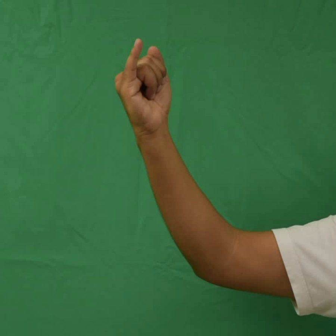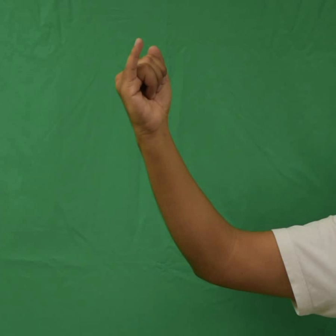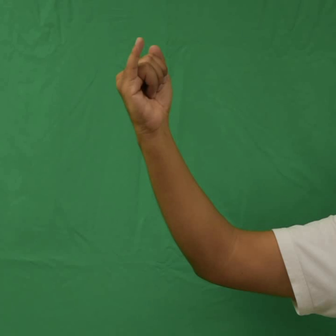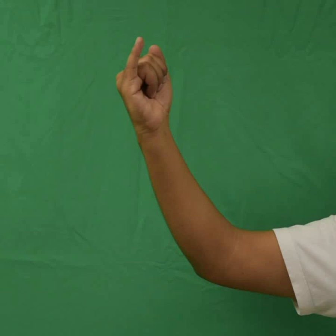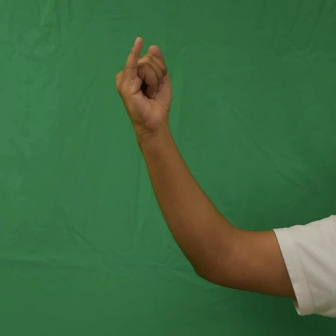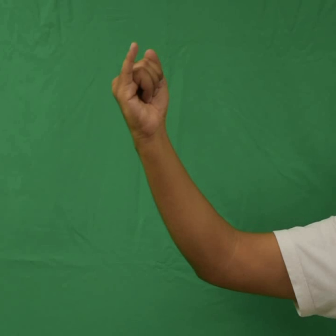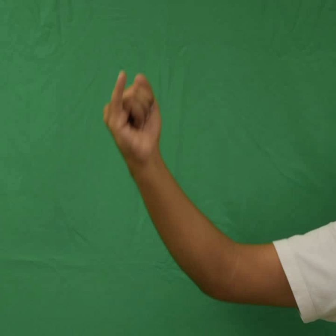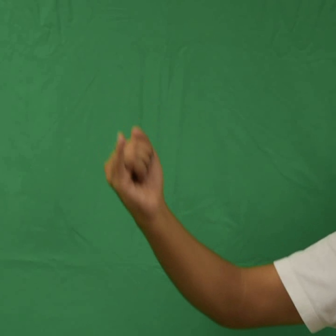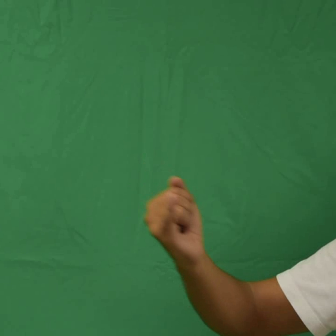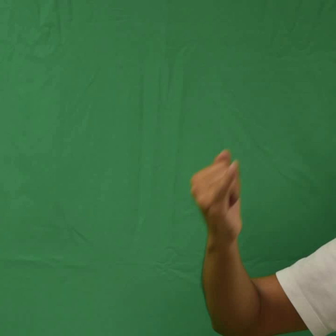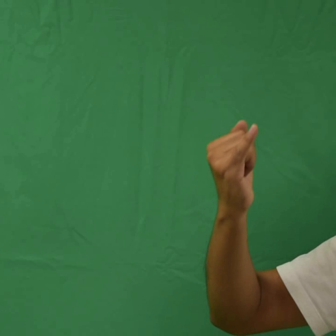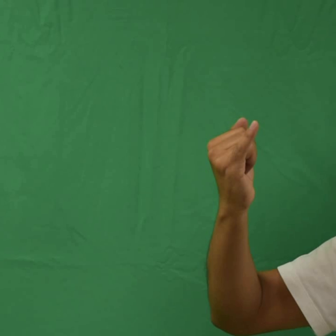J